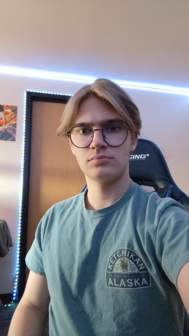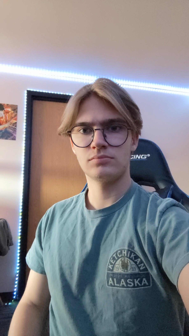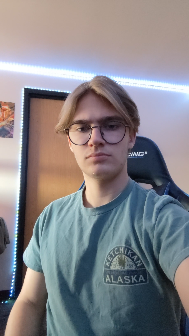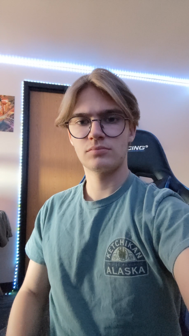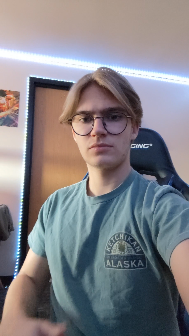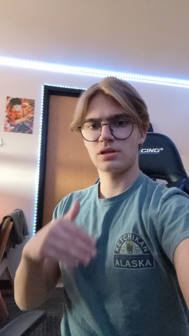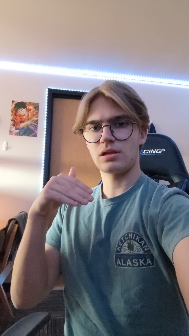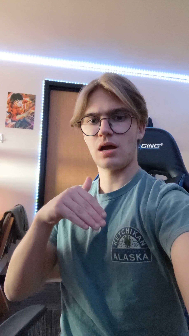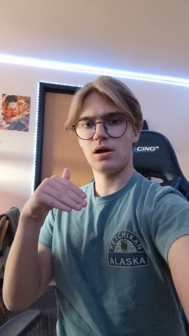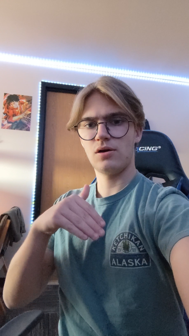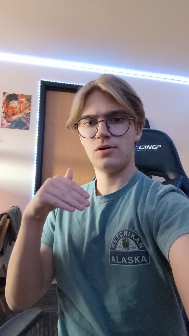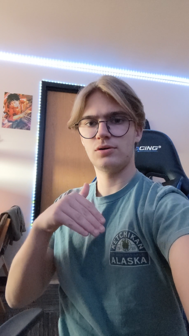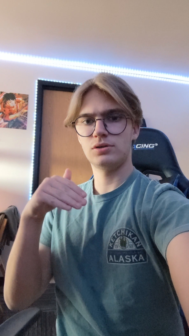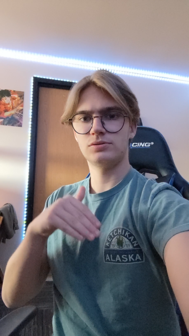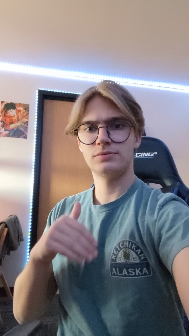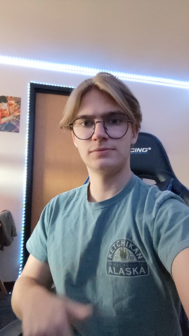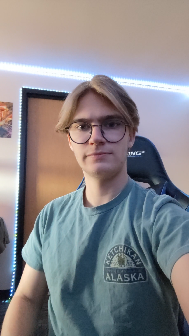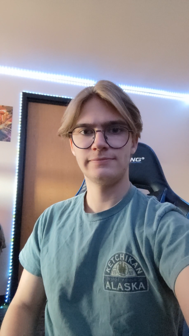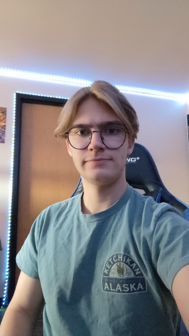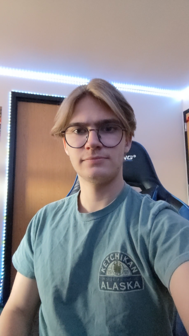doctor